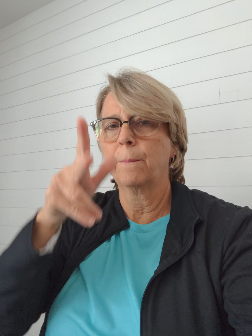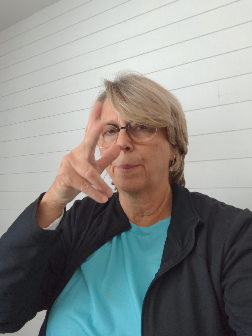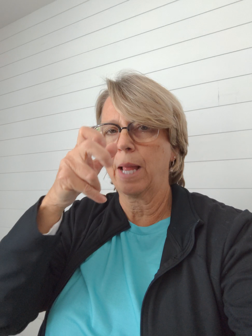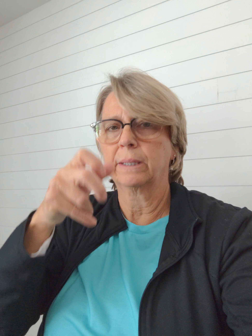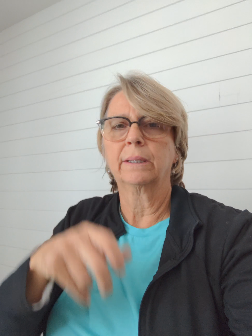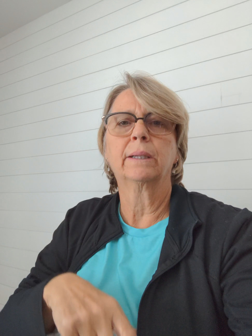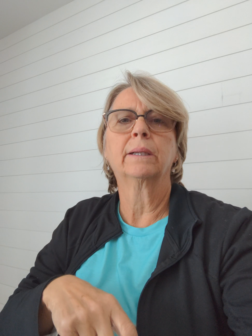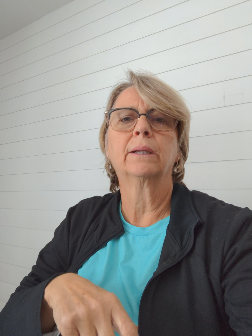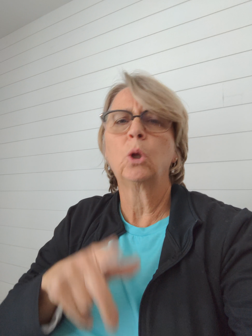bug